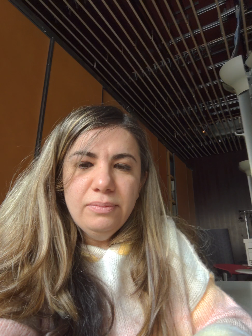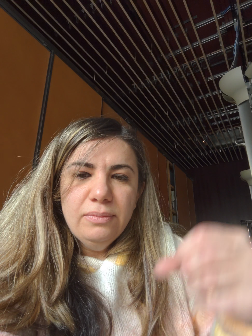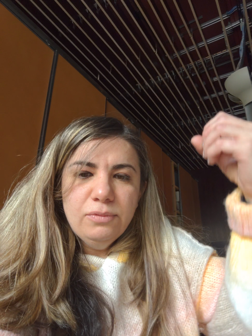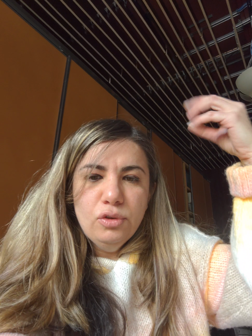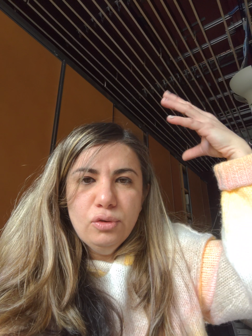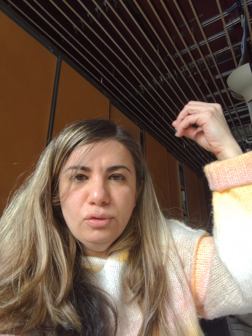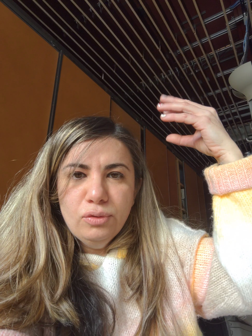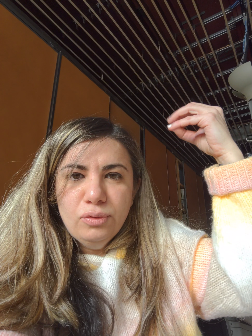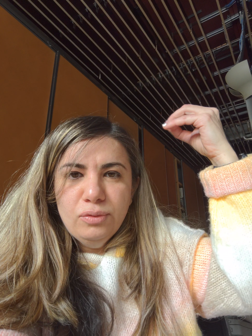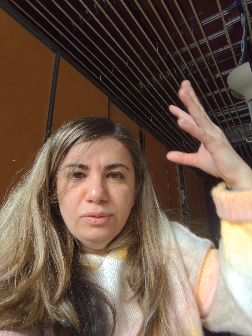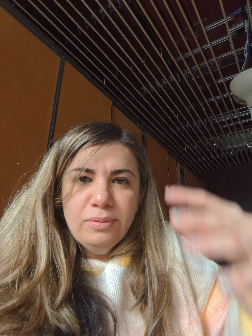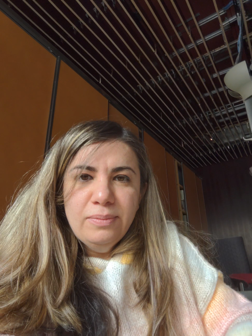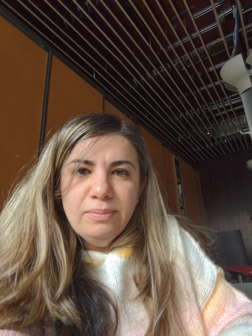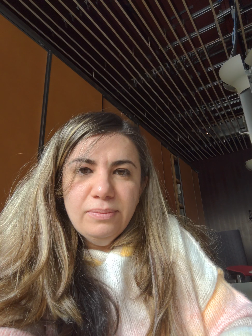shower